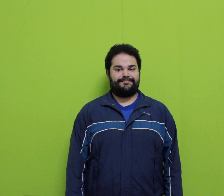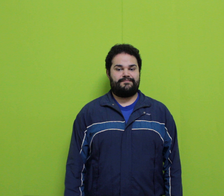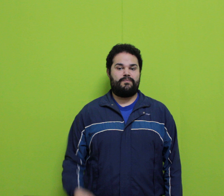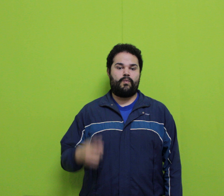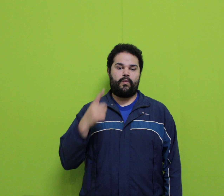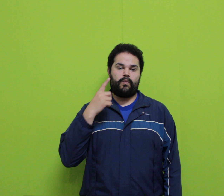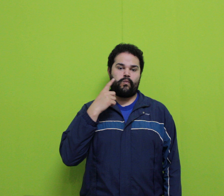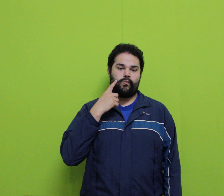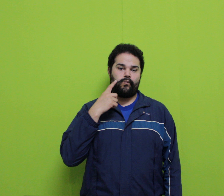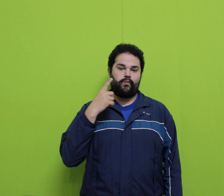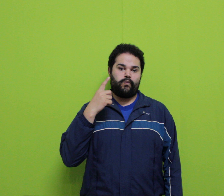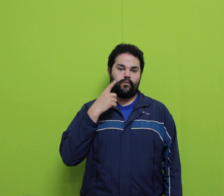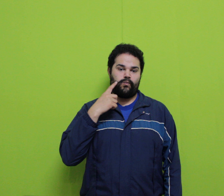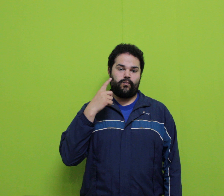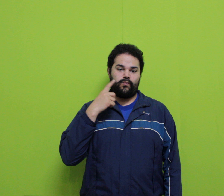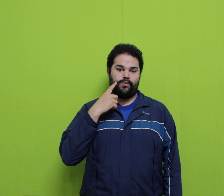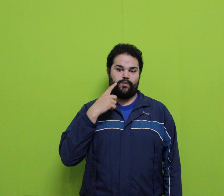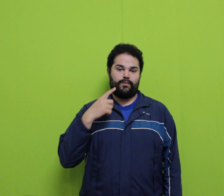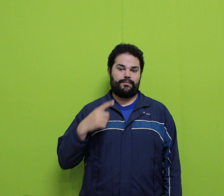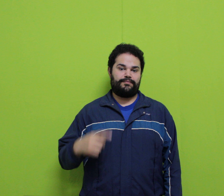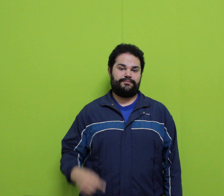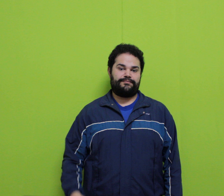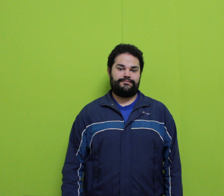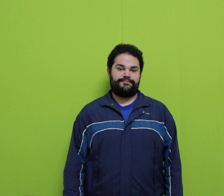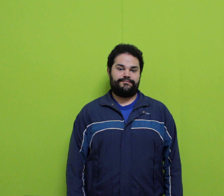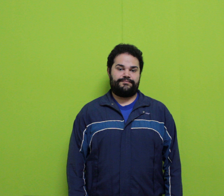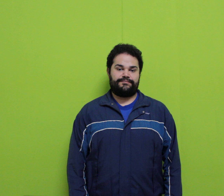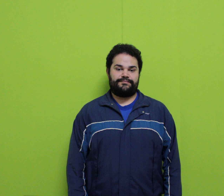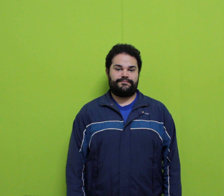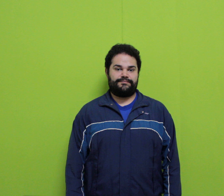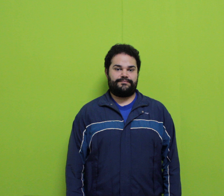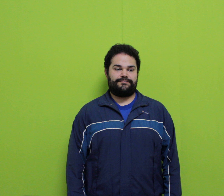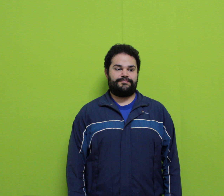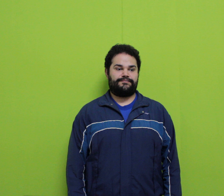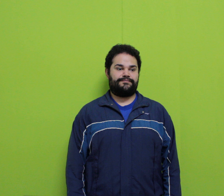bala